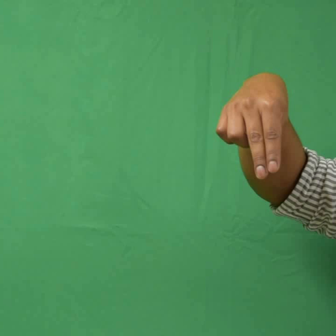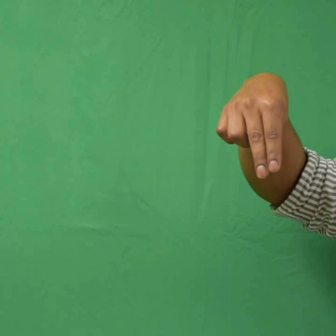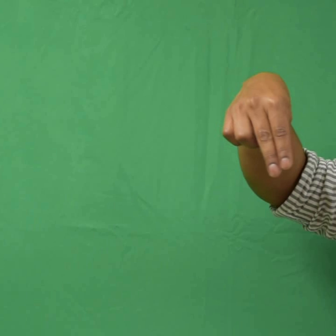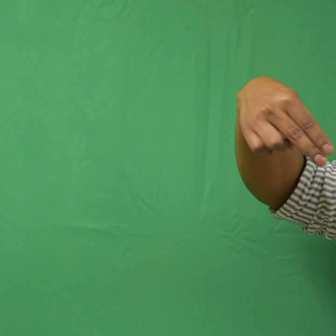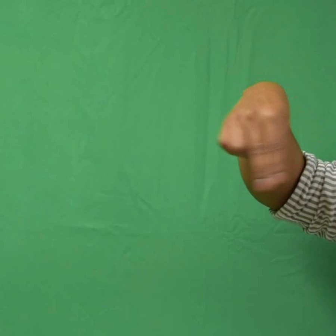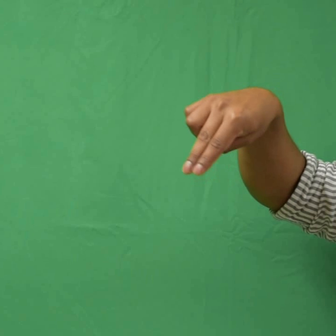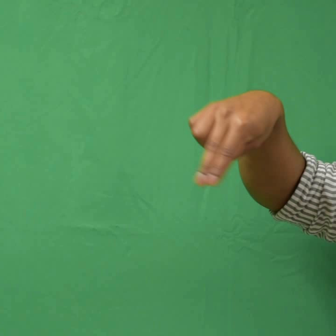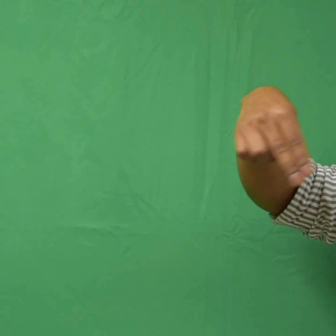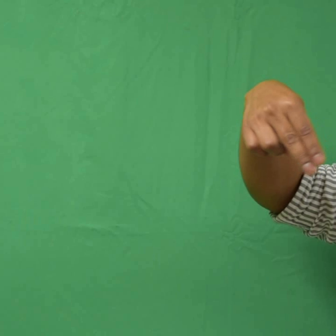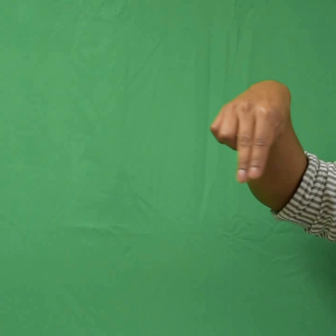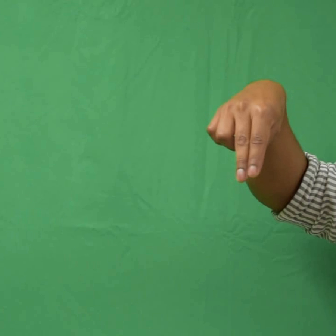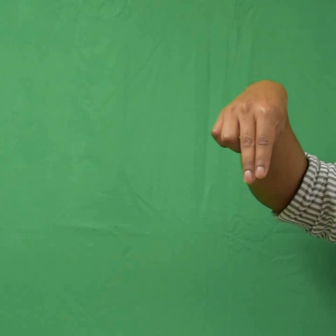Ñ